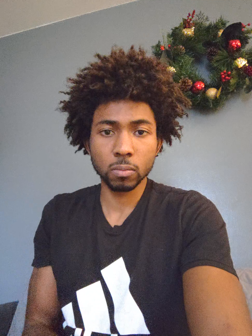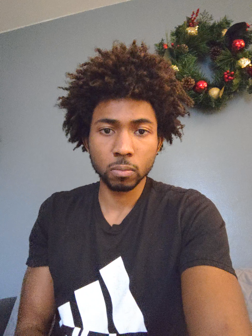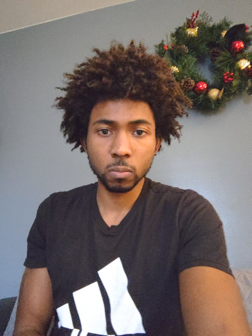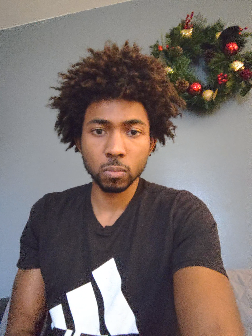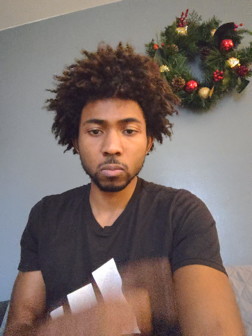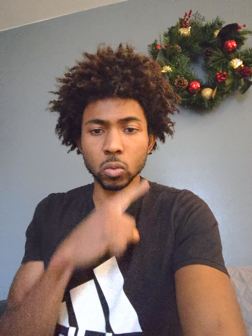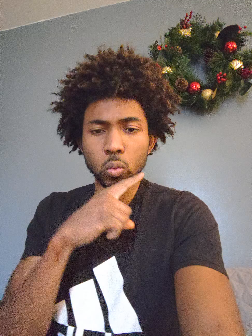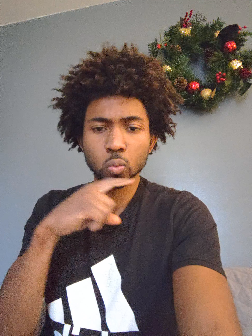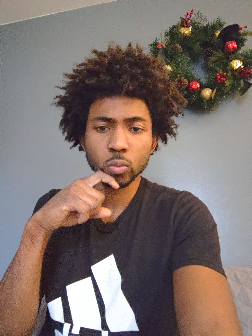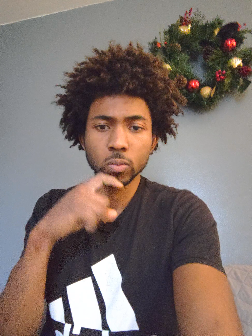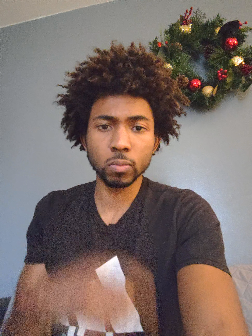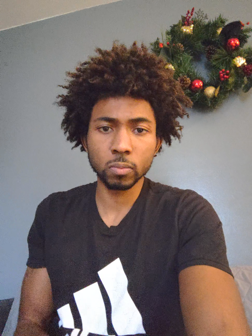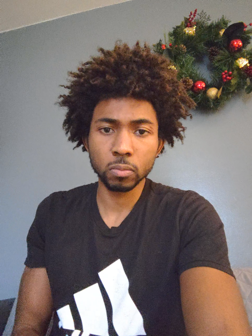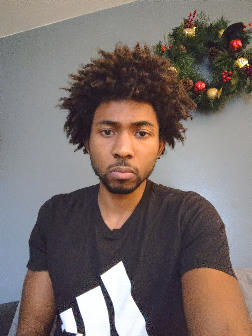dry